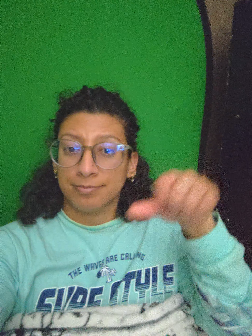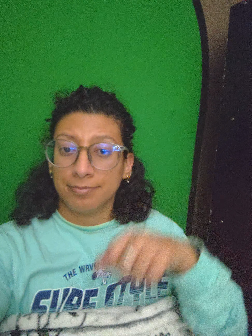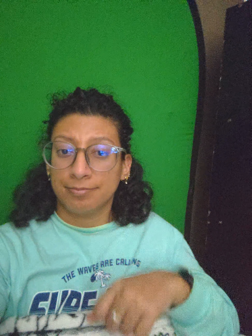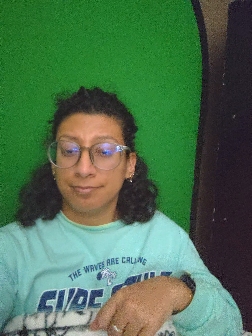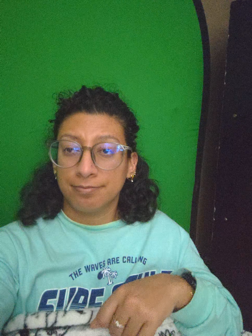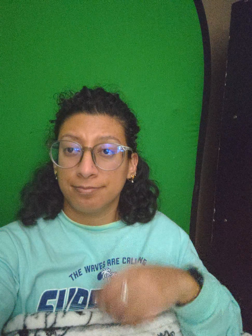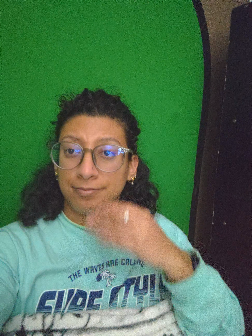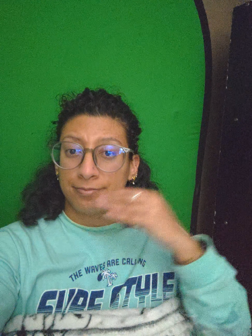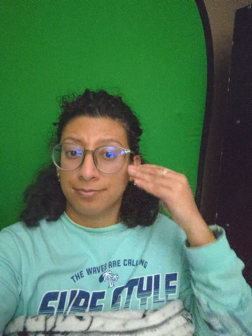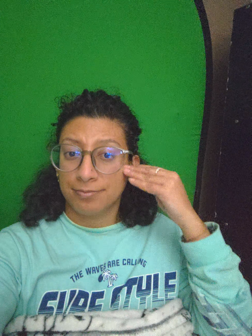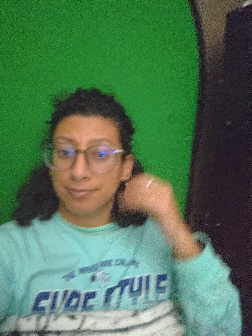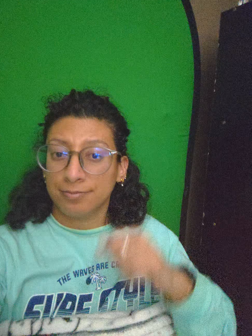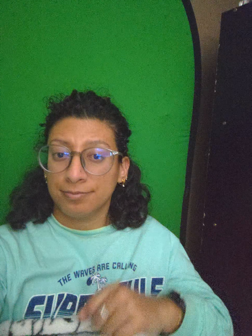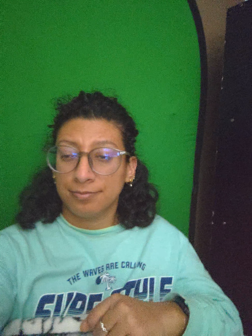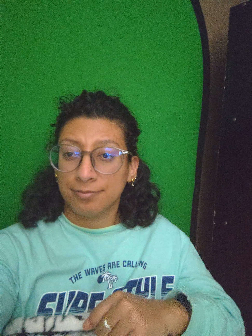home